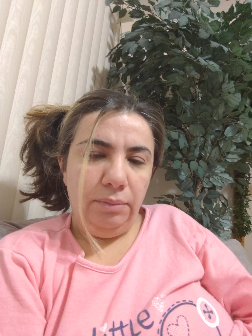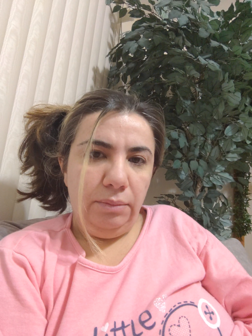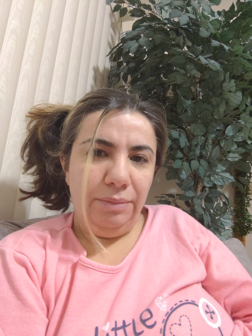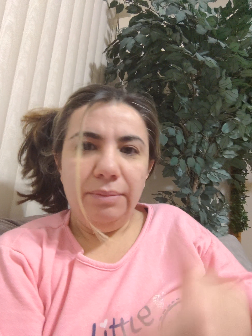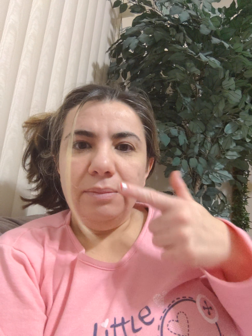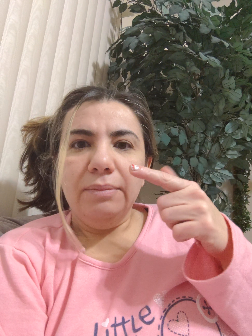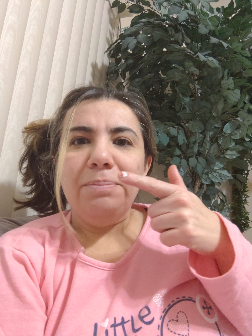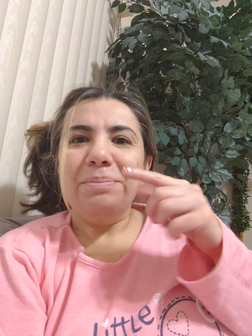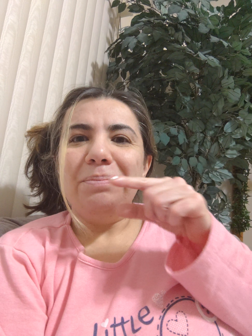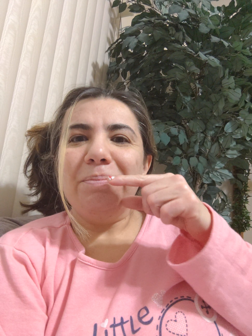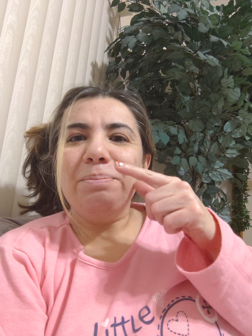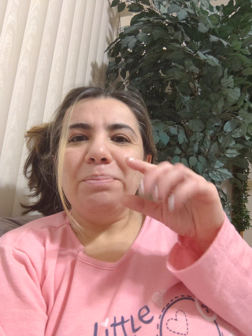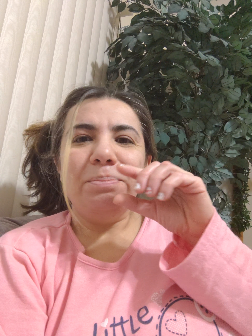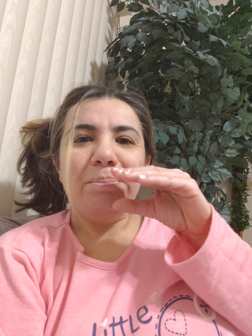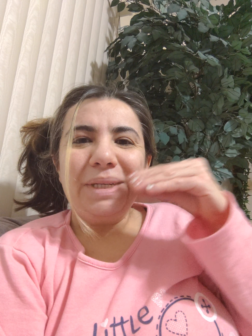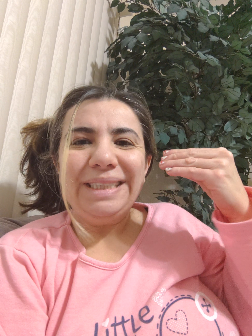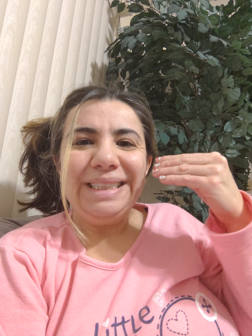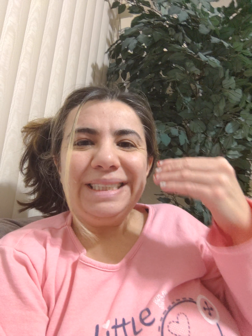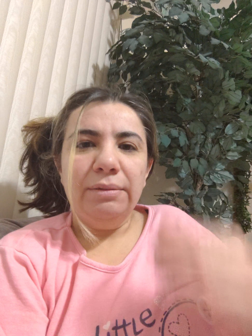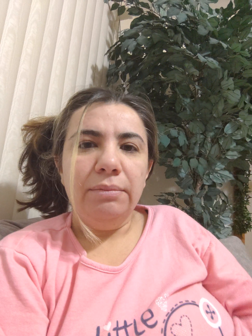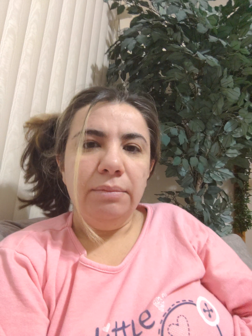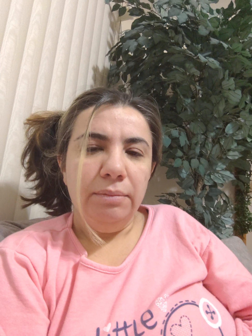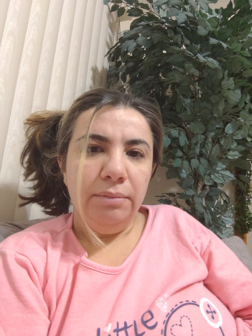smile